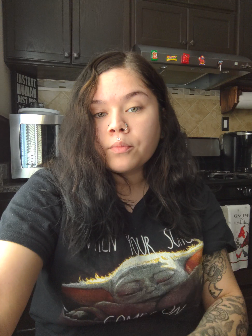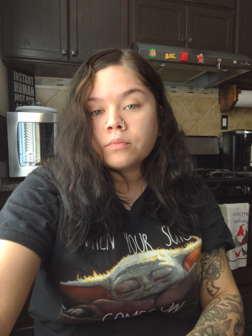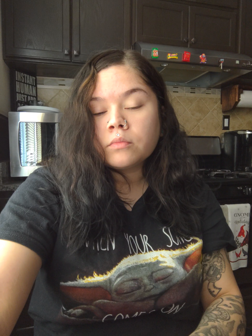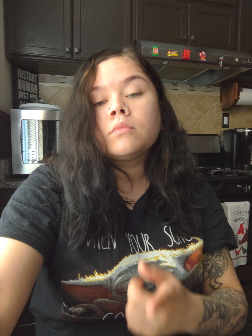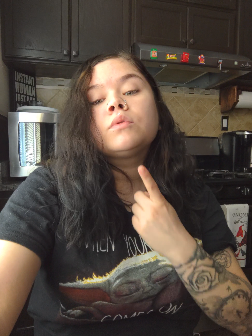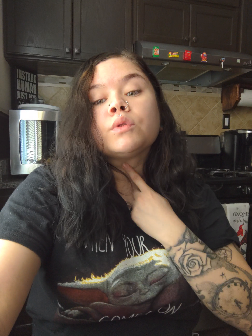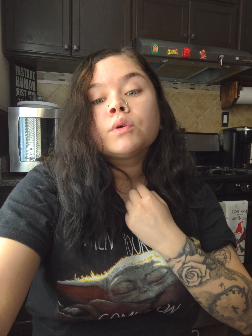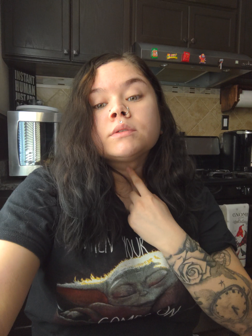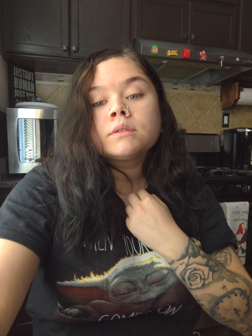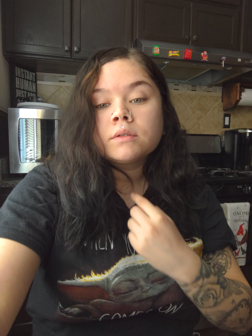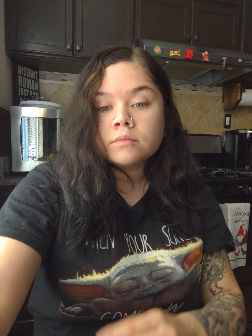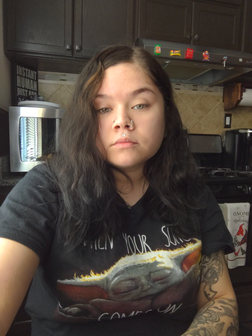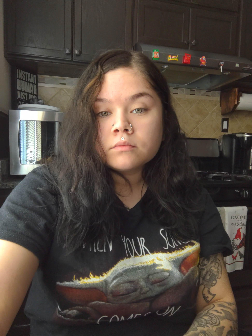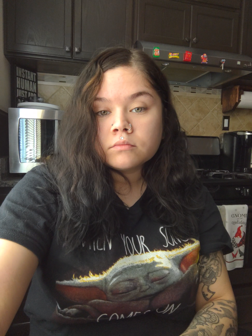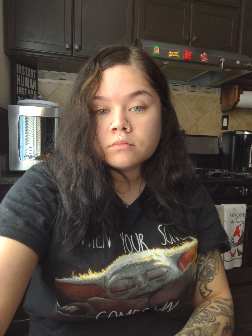thirsty